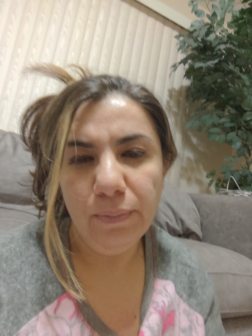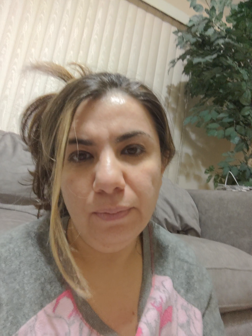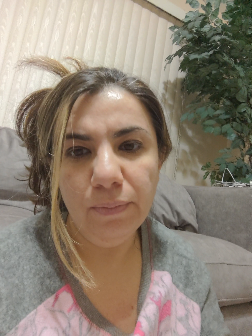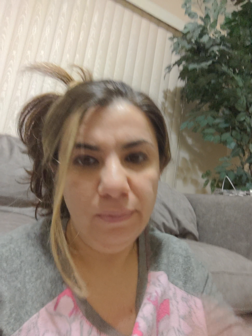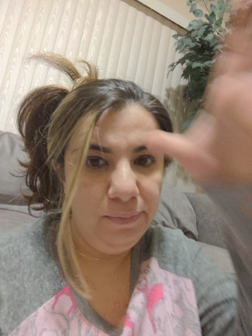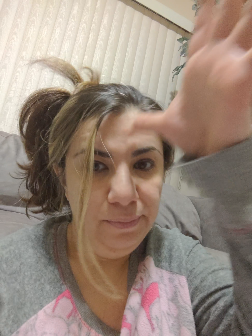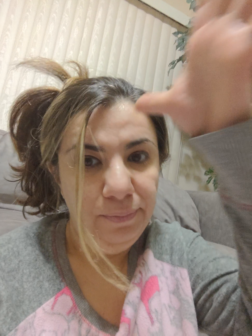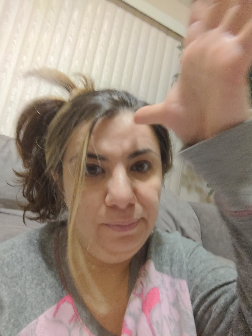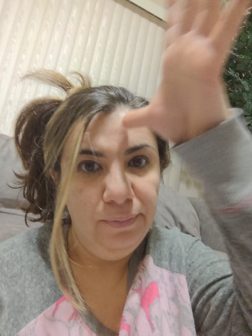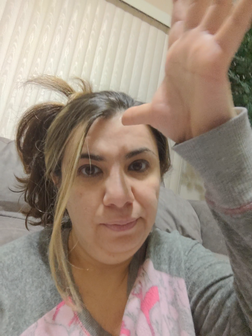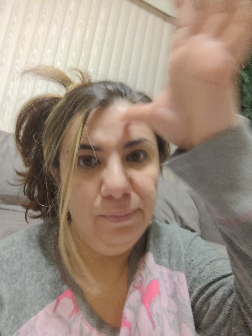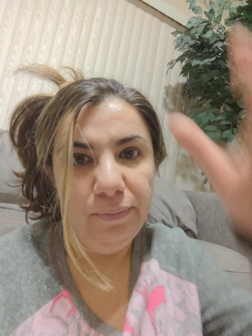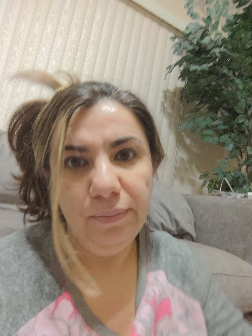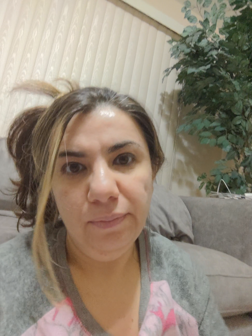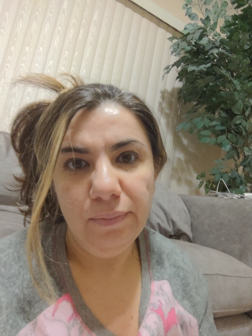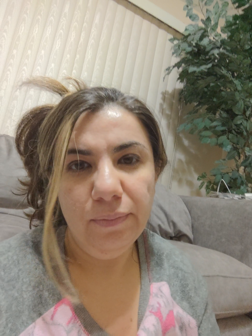dad